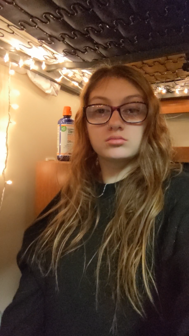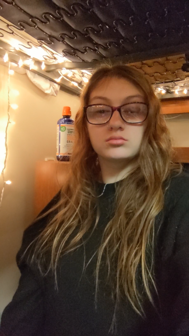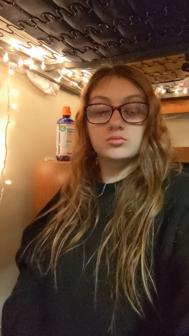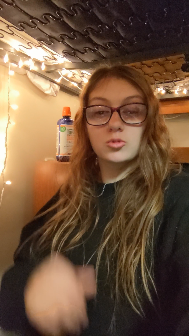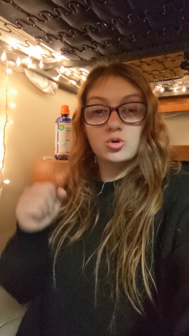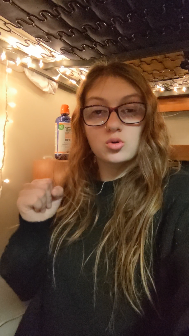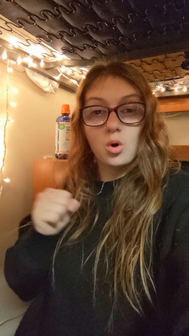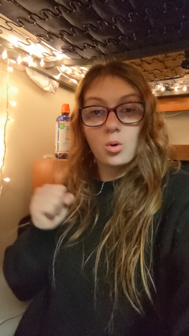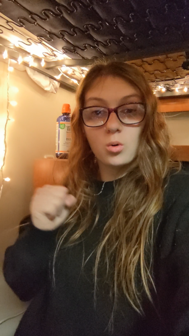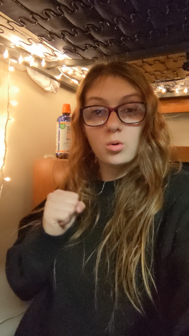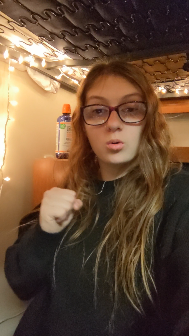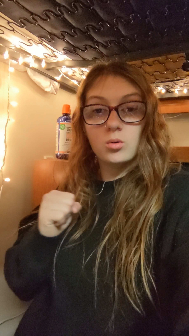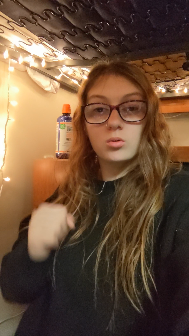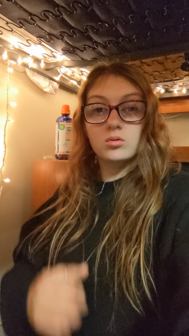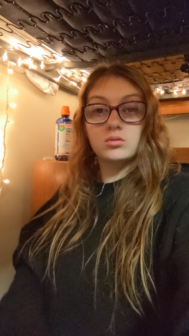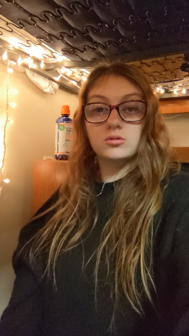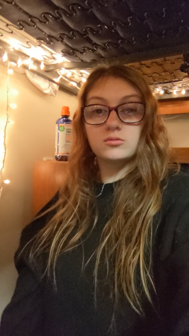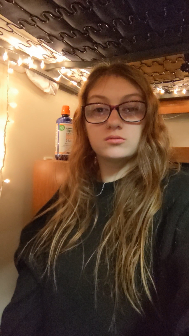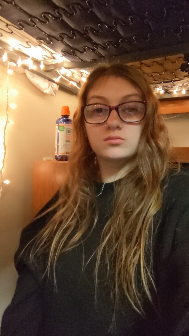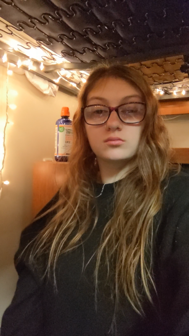cold